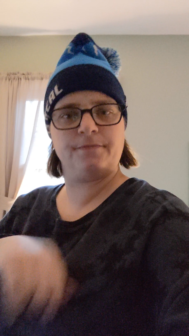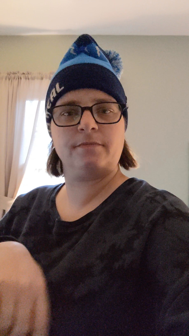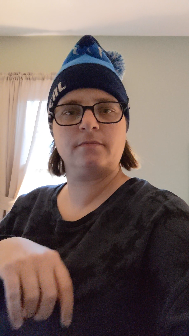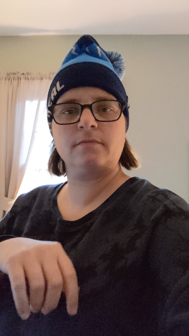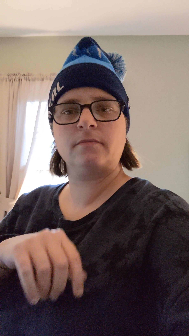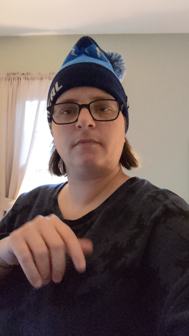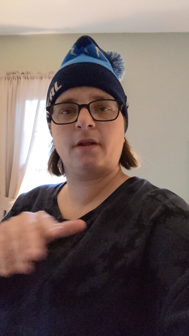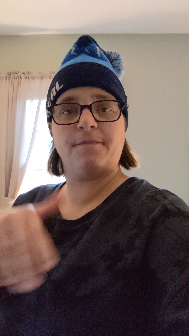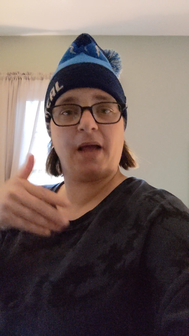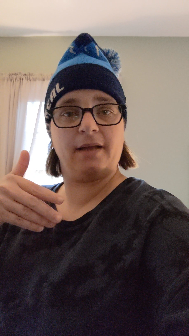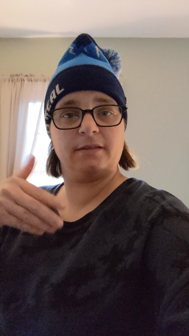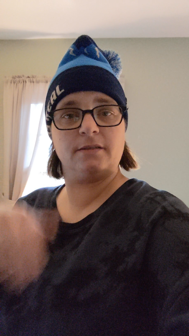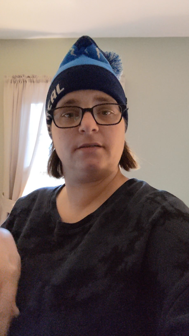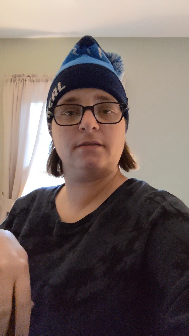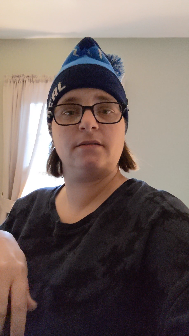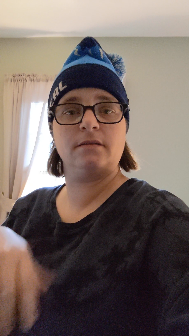pants